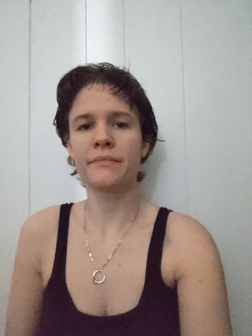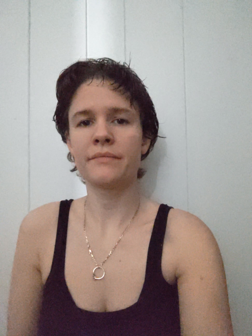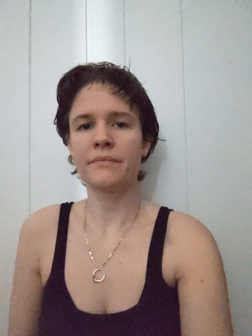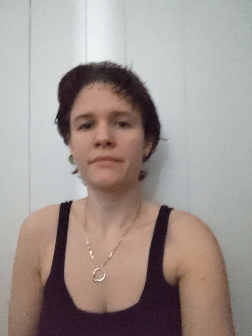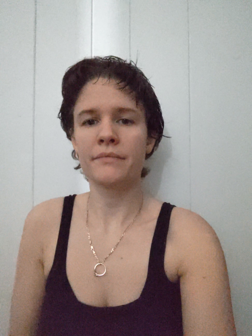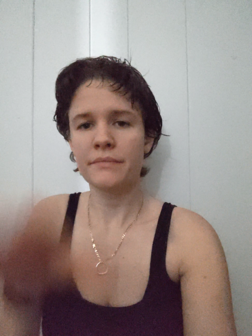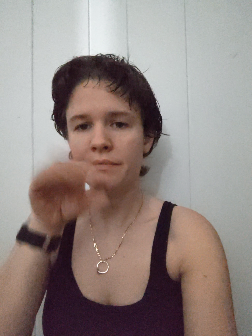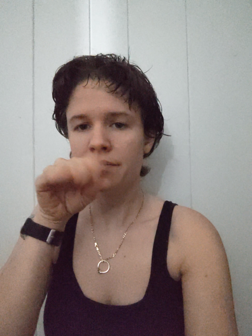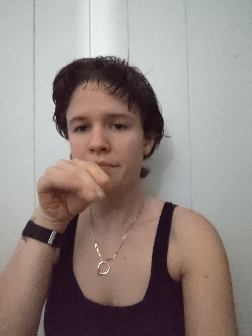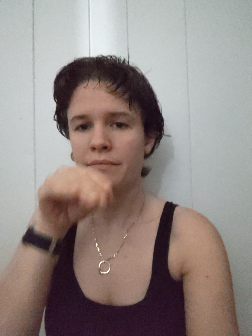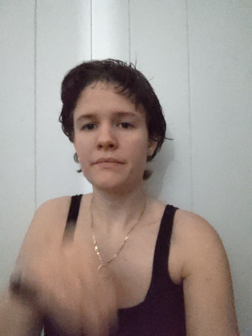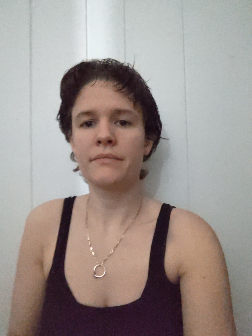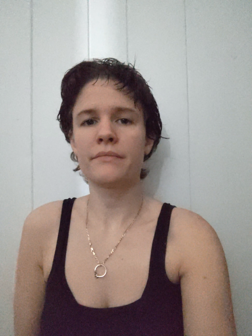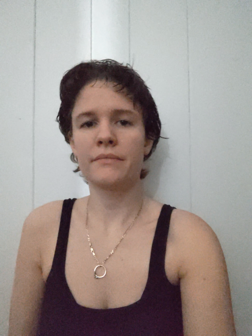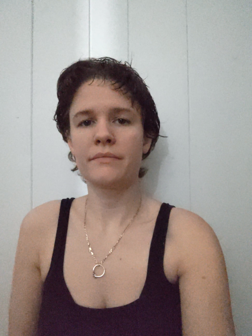duck